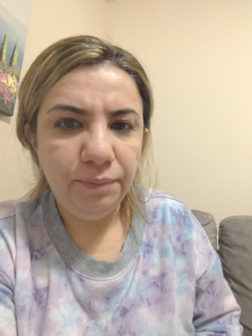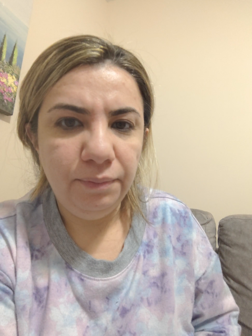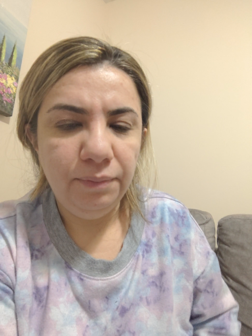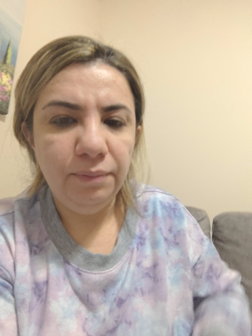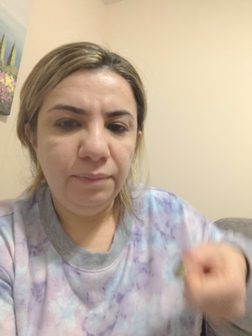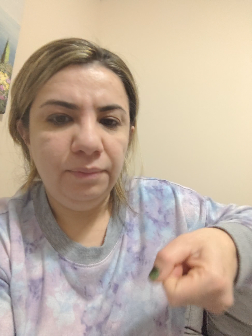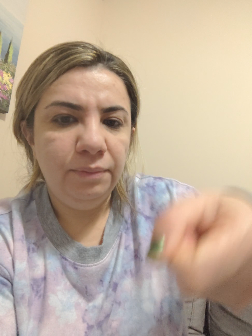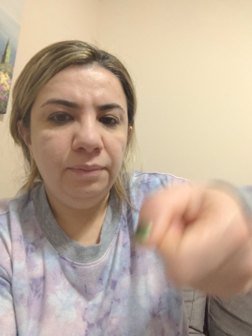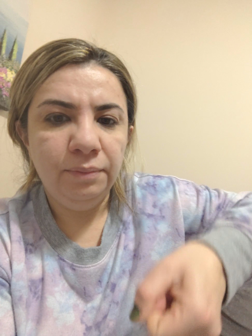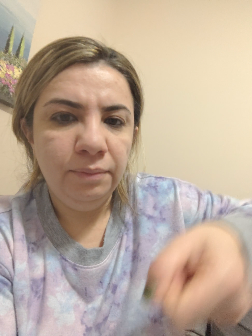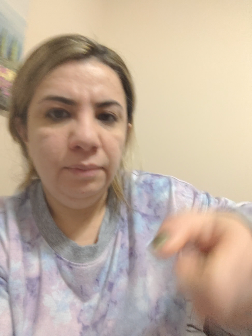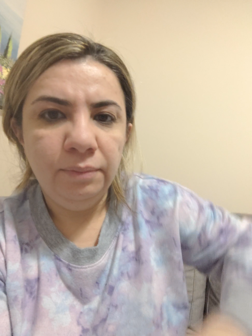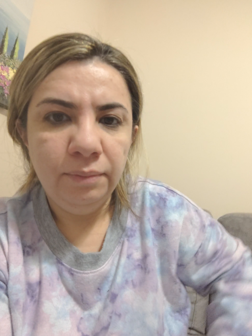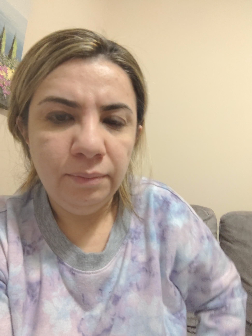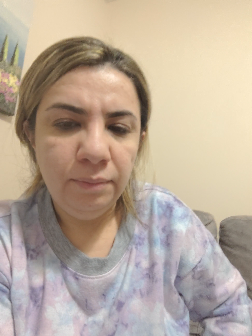vacuum